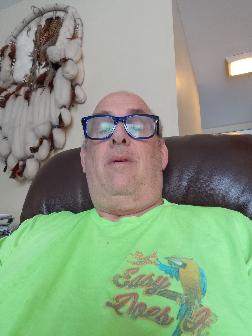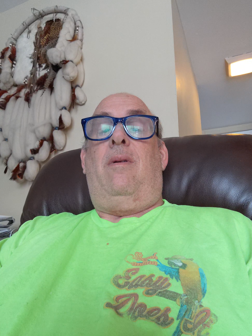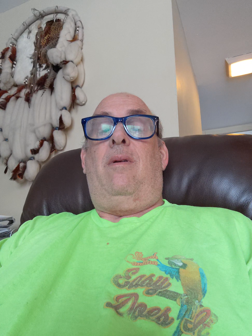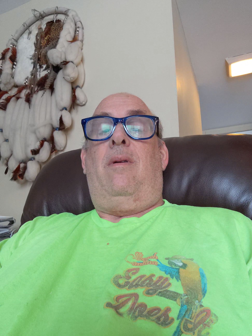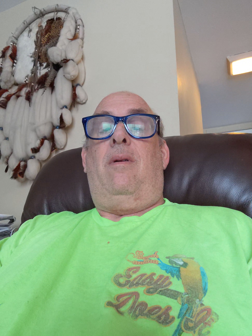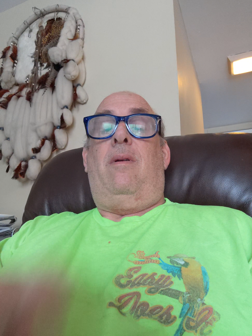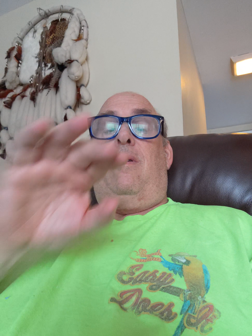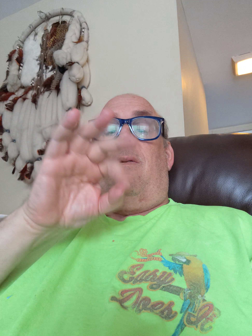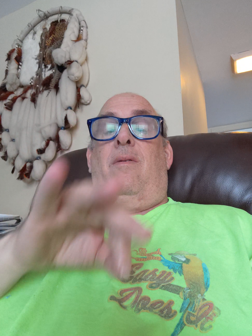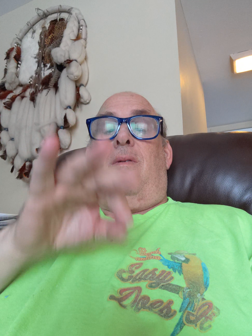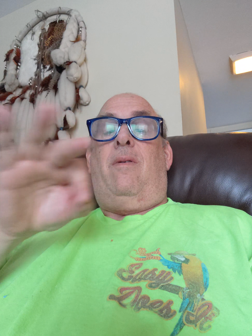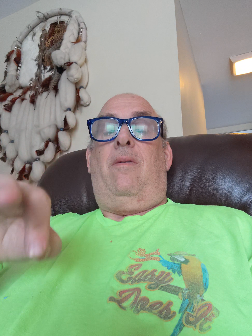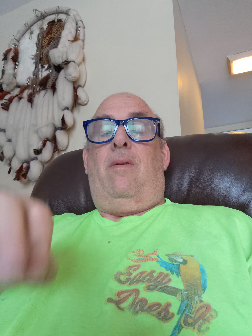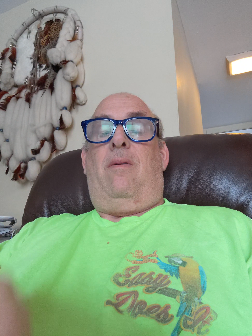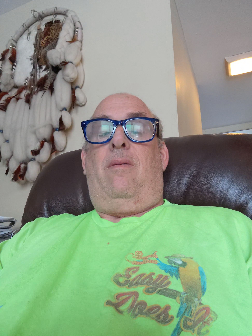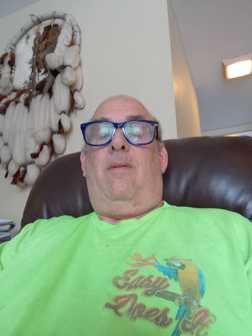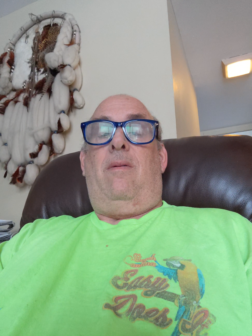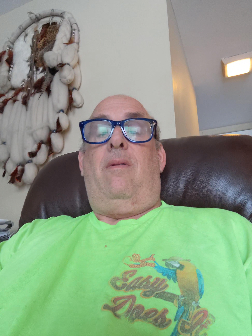french fries